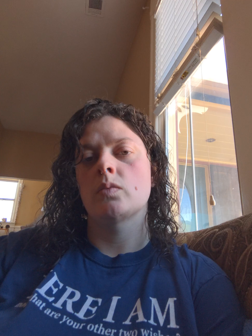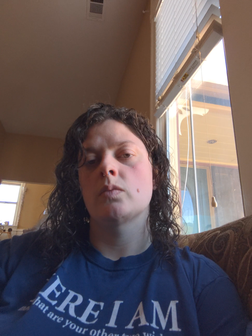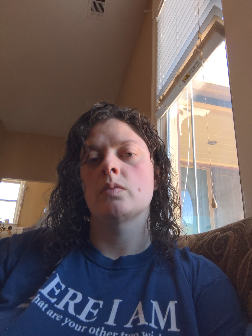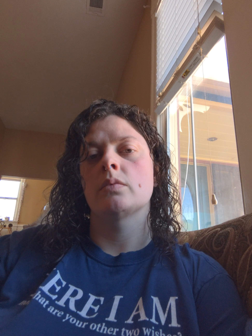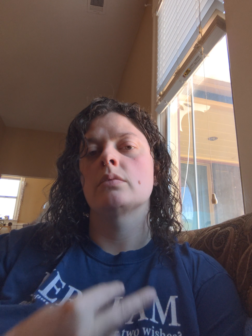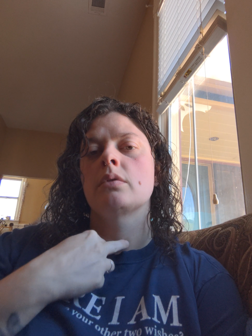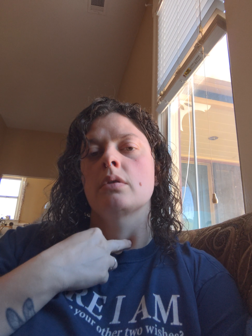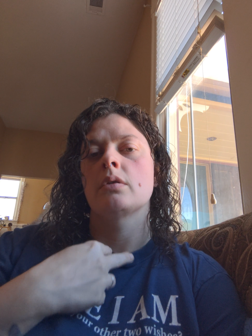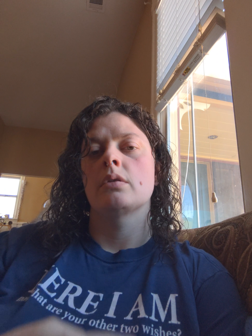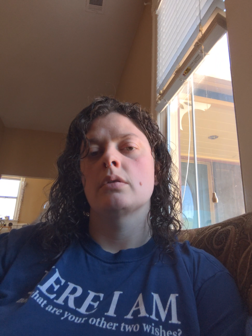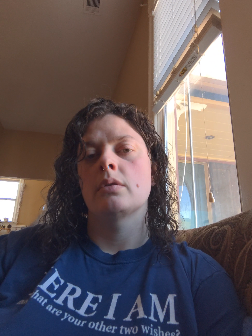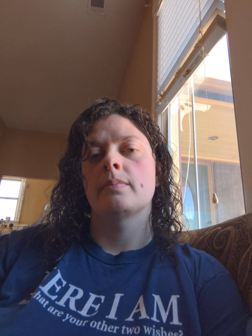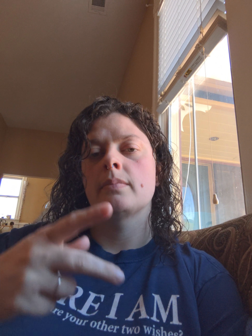stuck